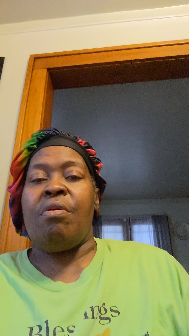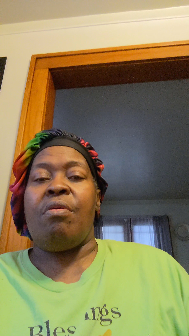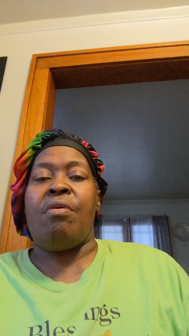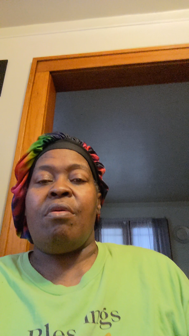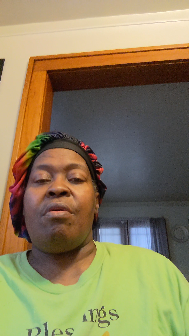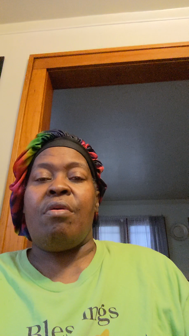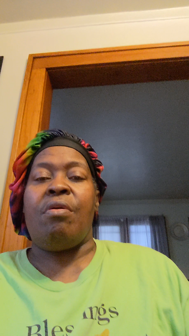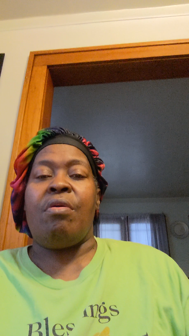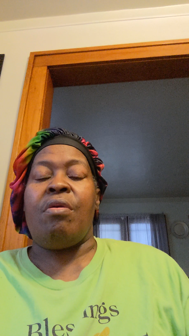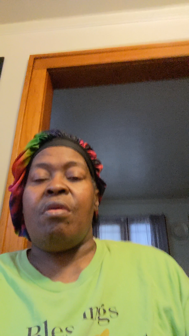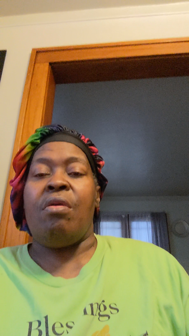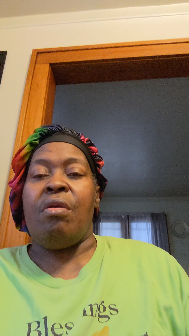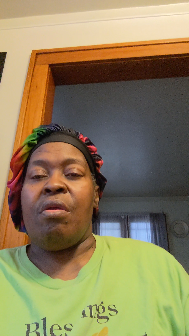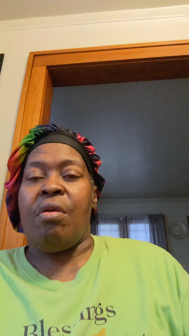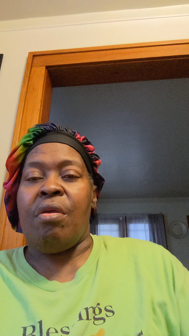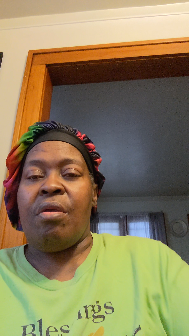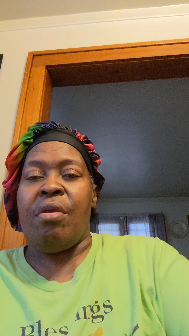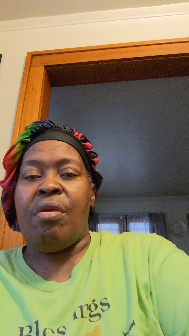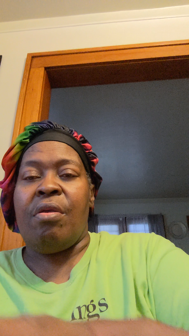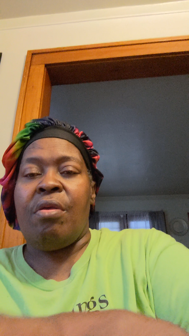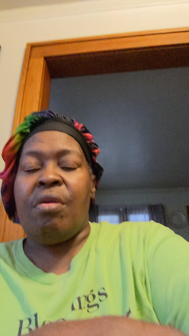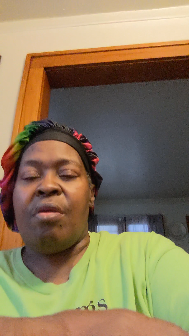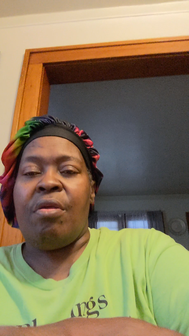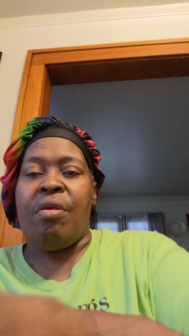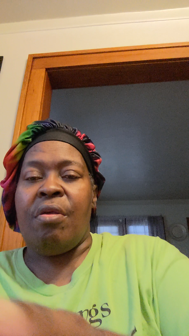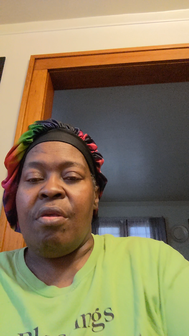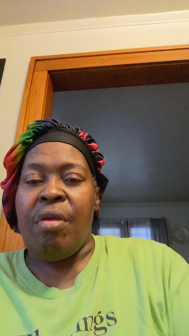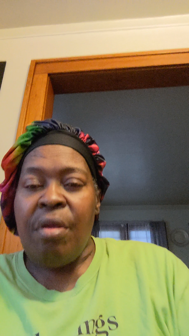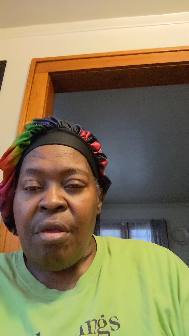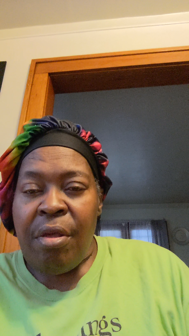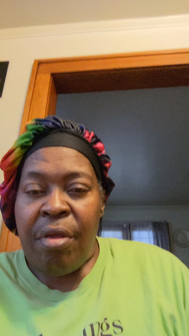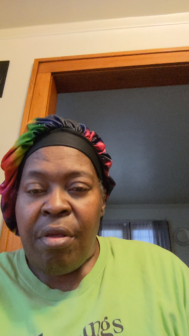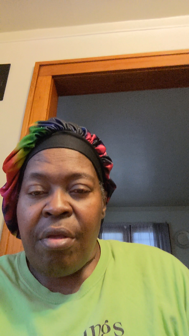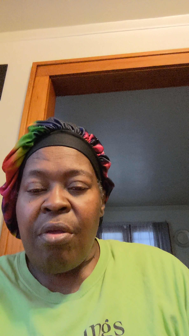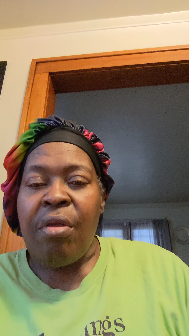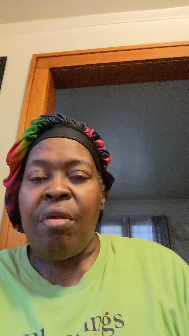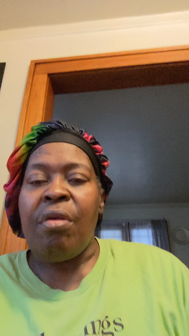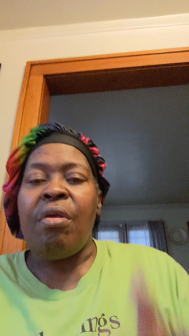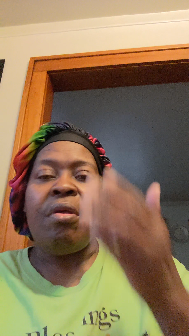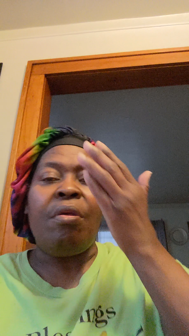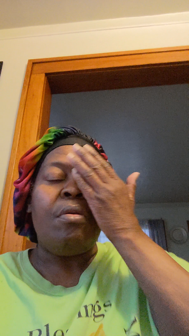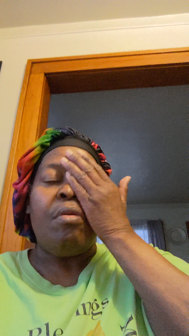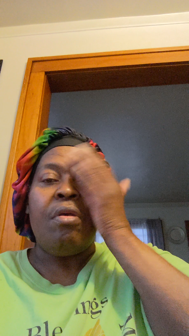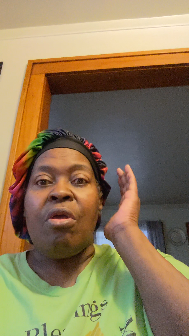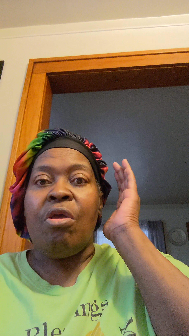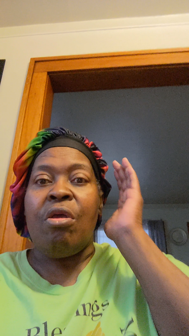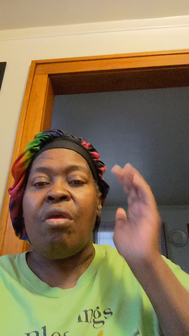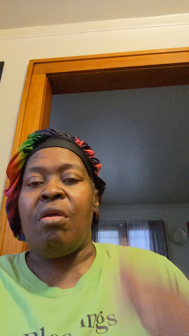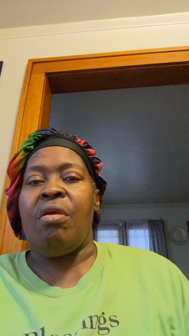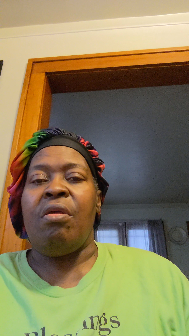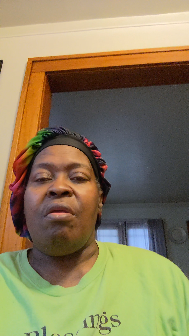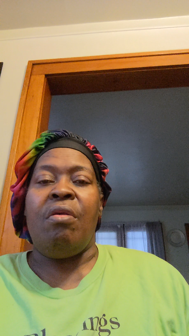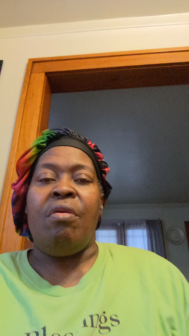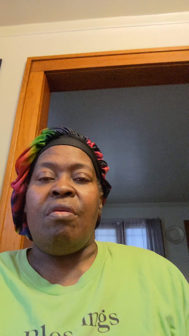peekaboo